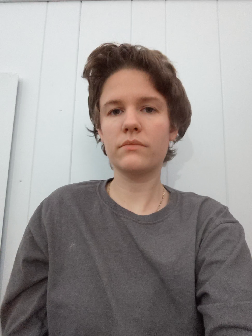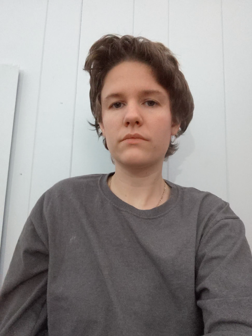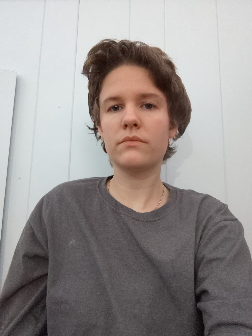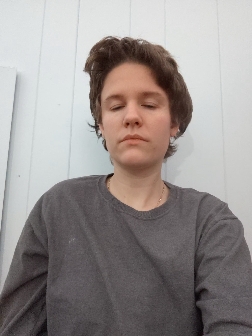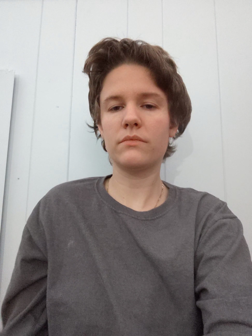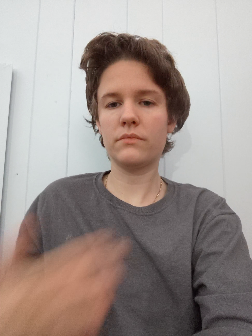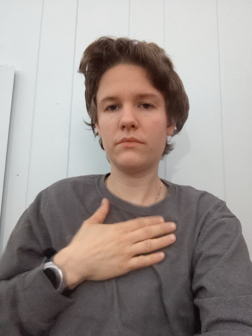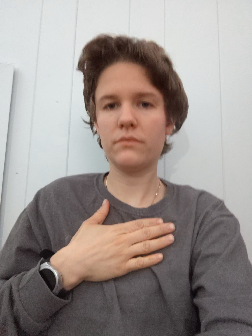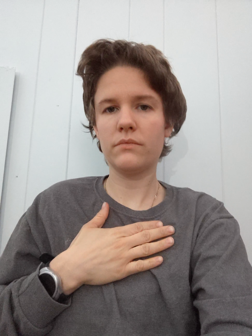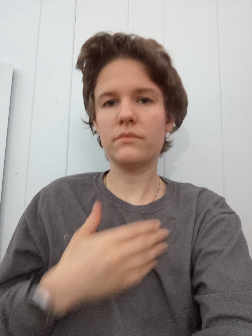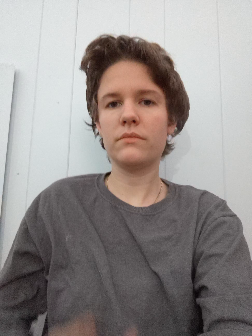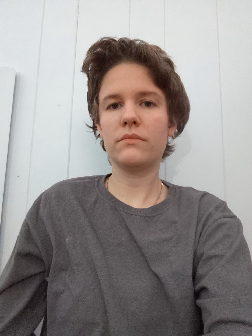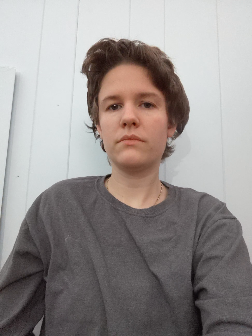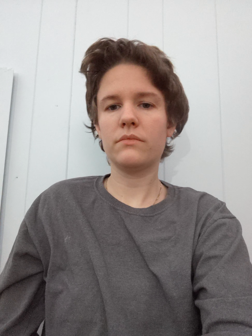my